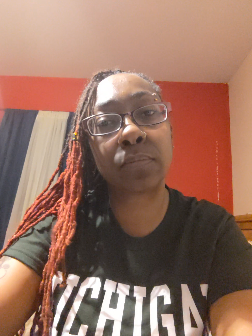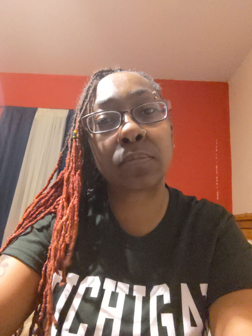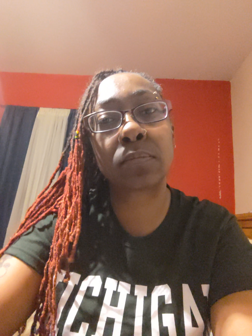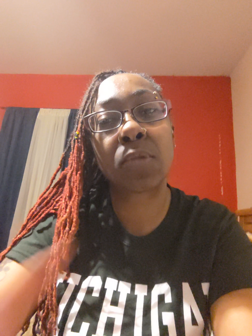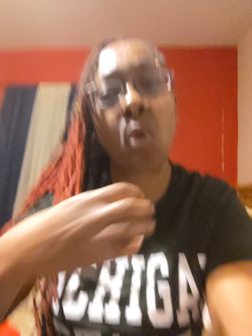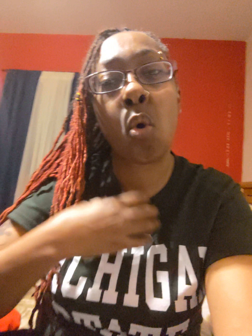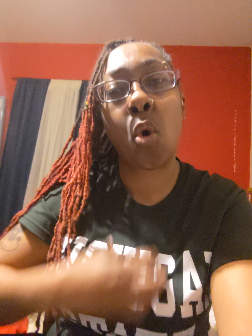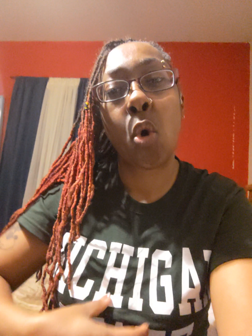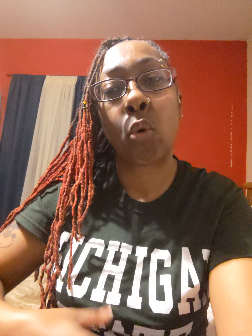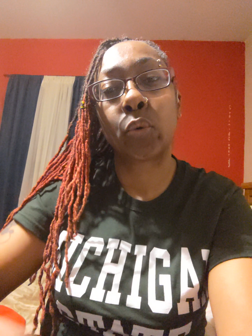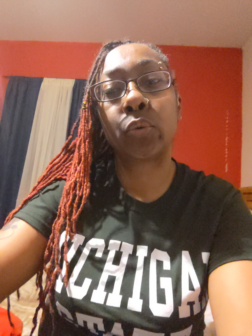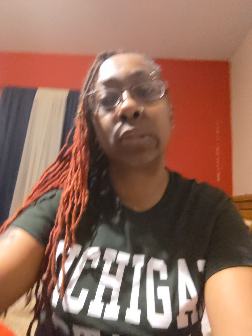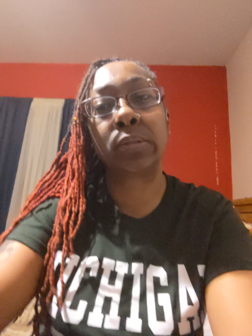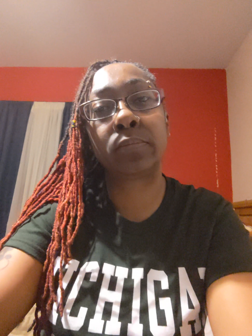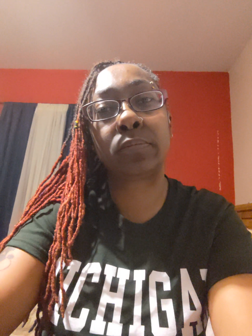hungry